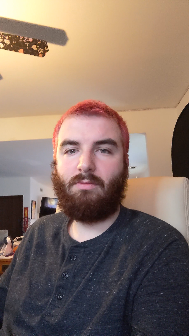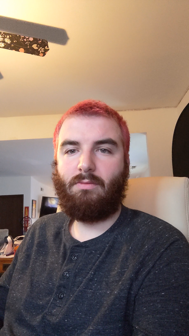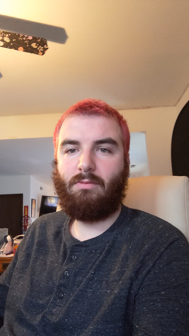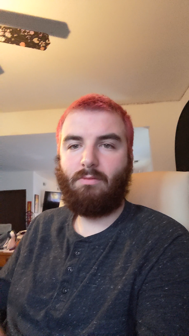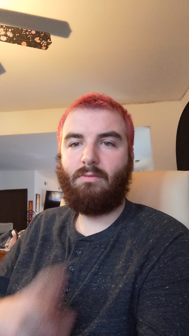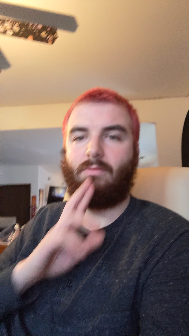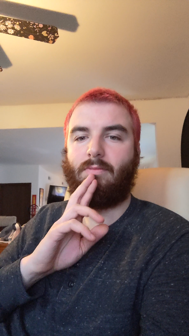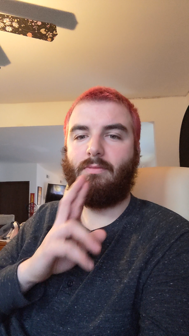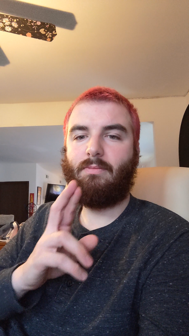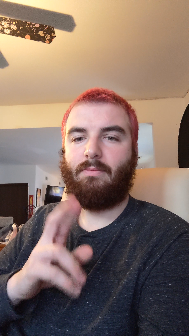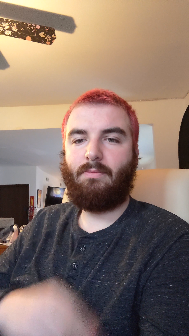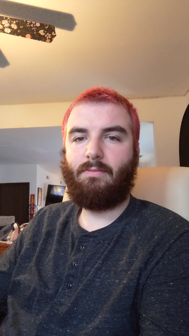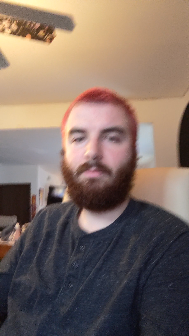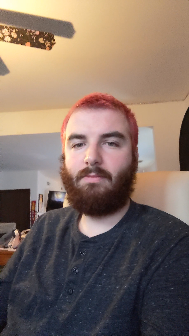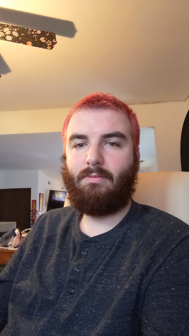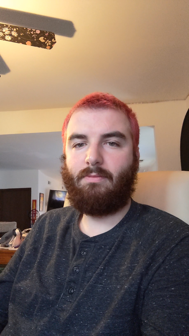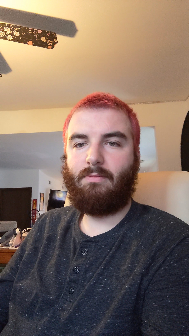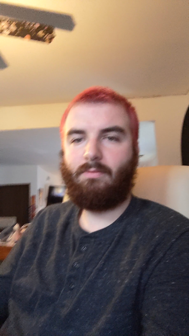are